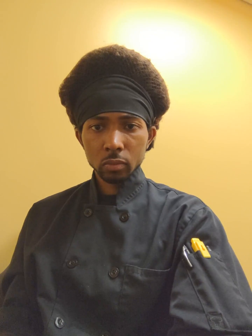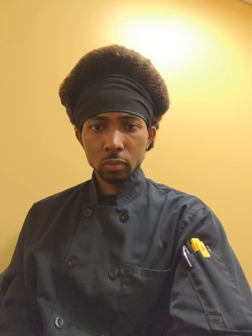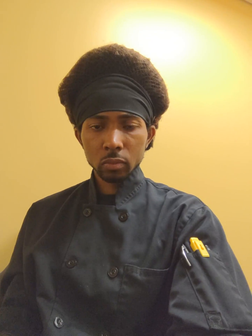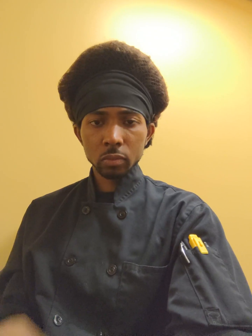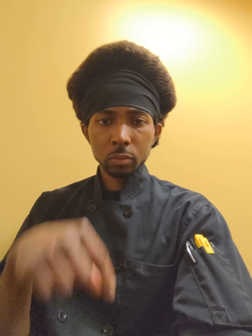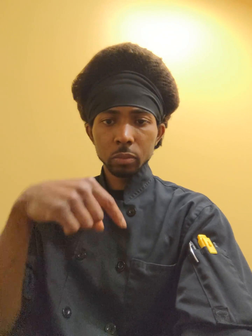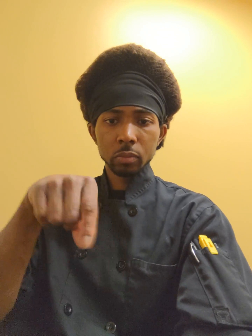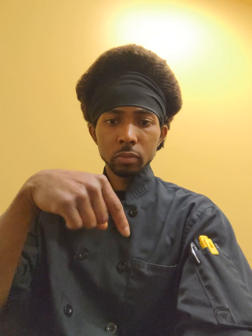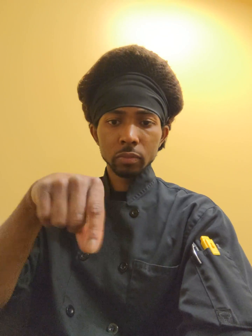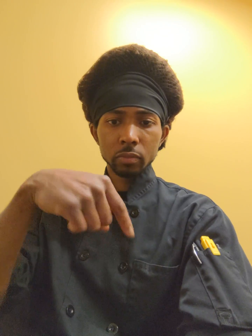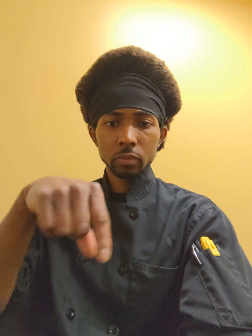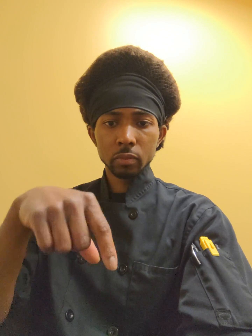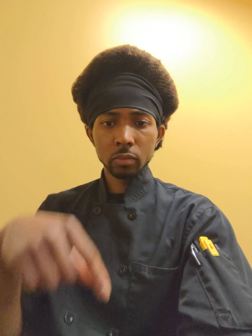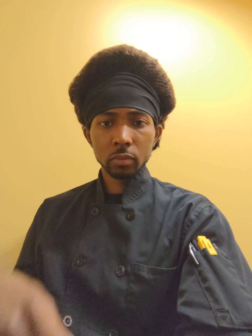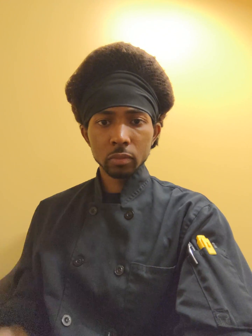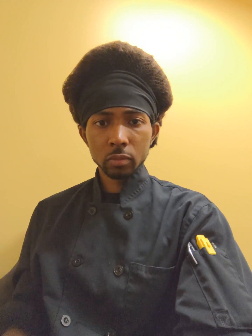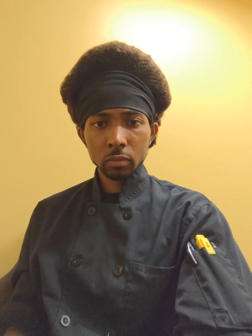flip-flop